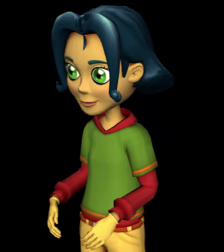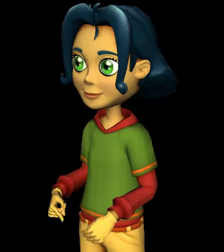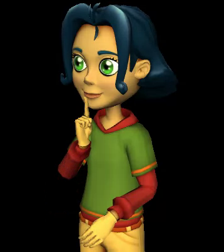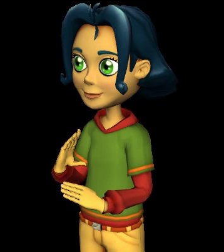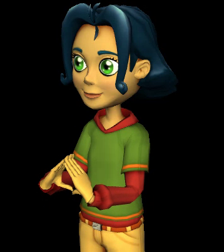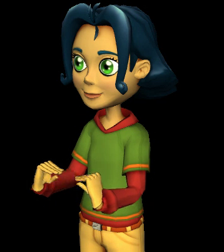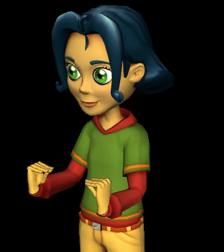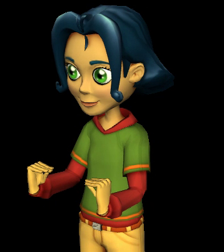صمت